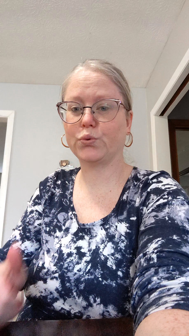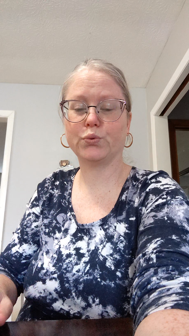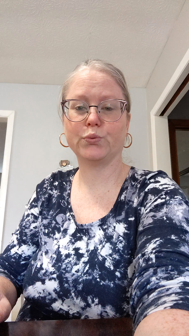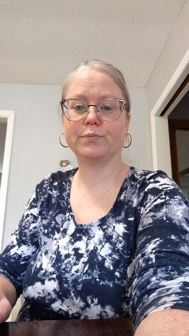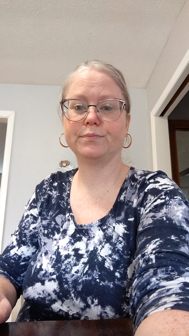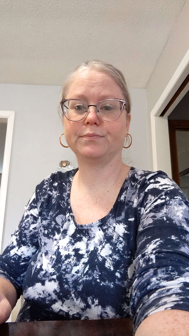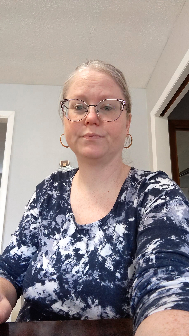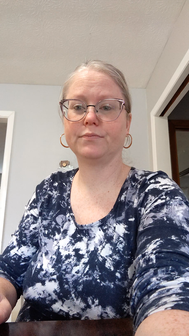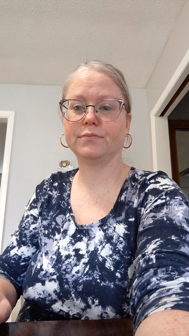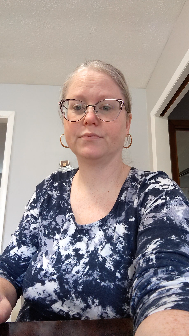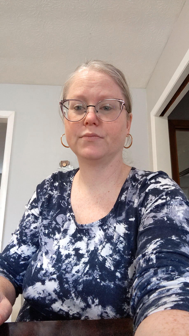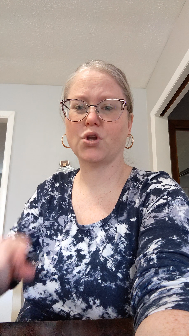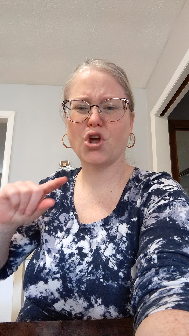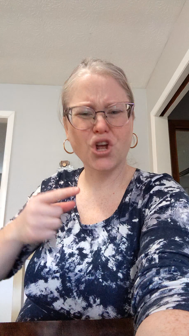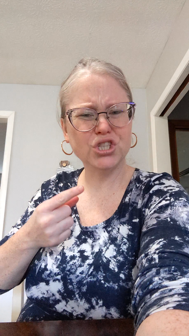hurt